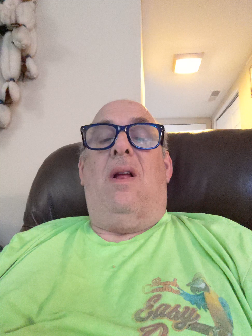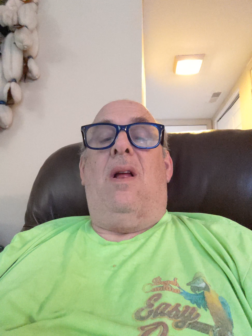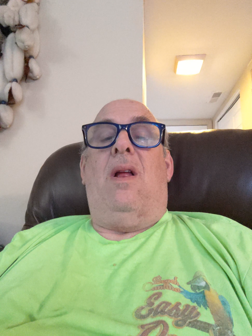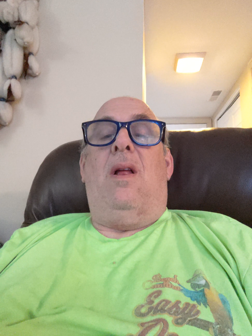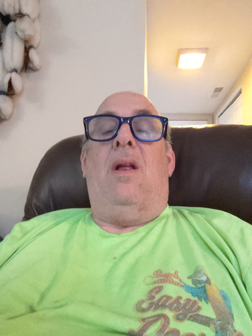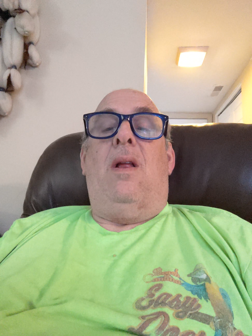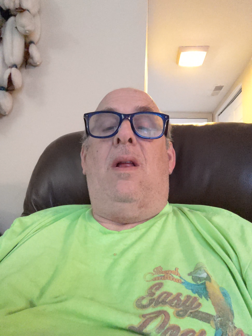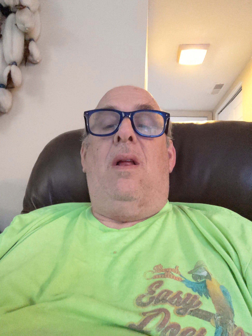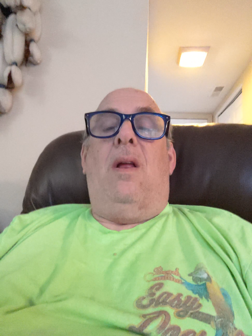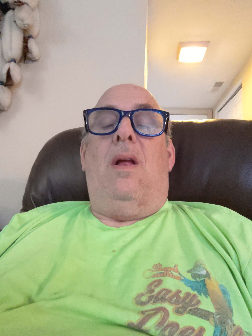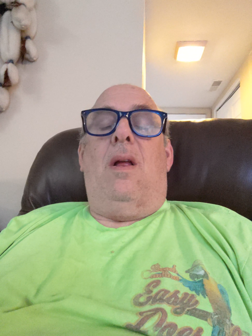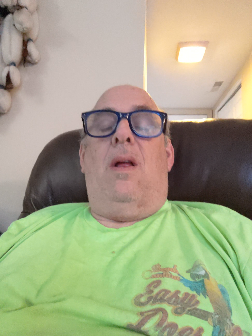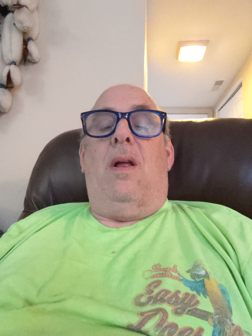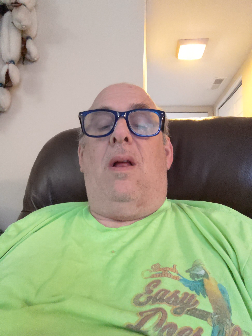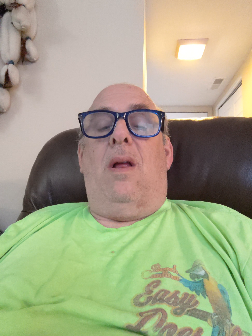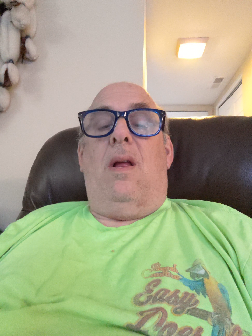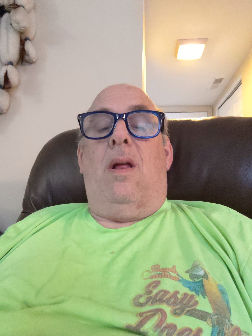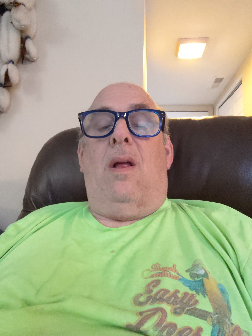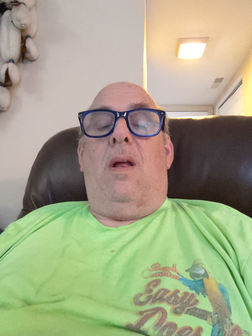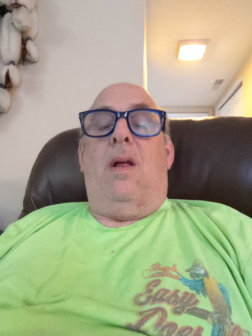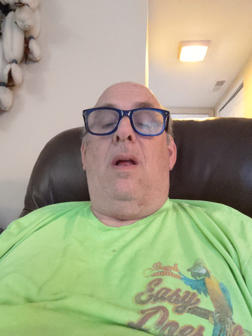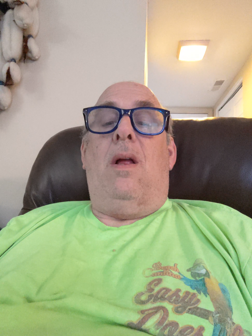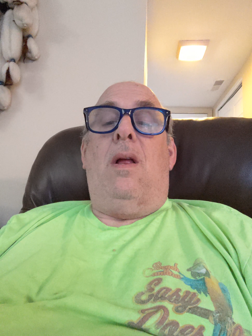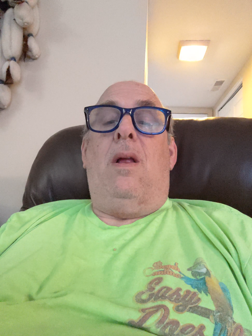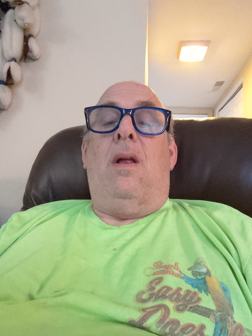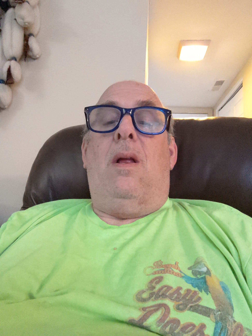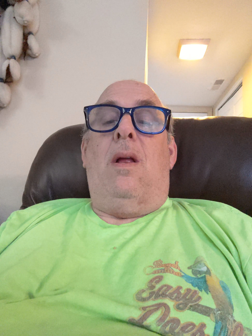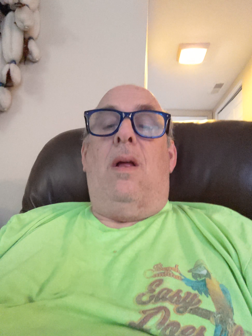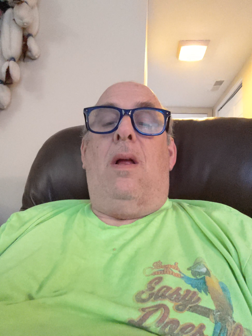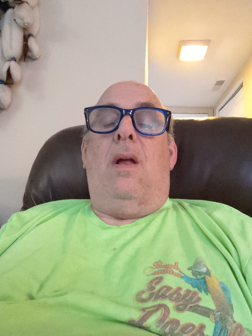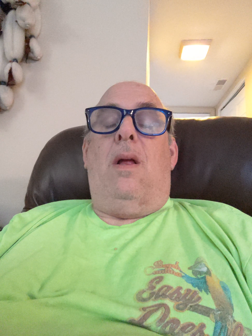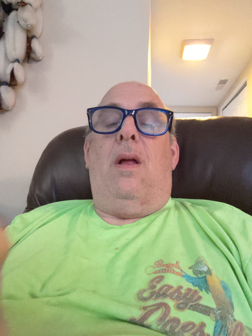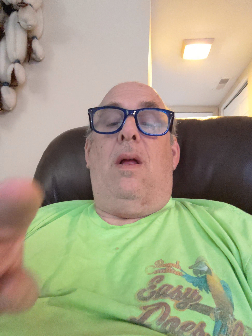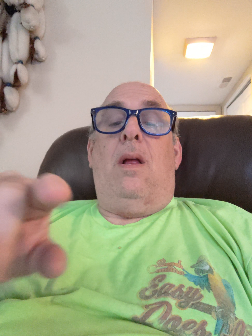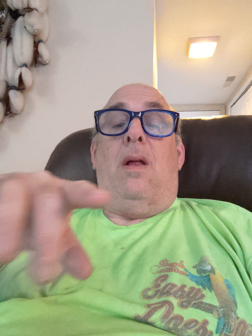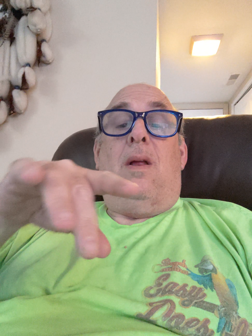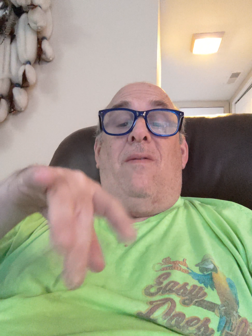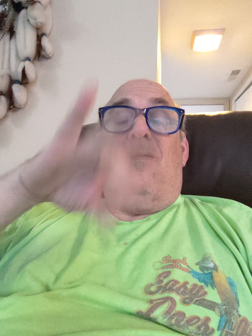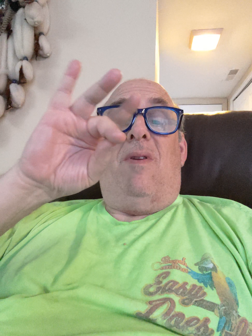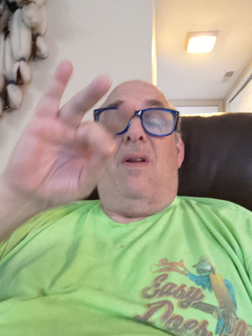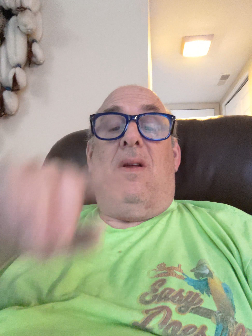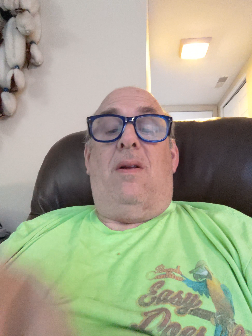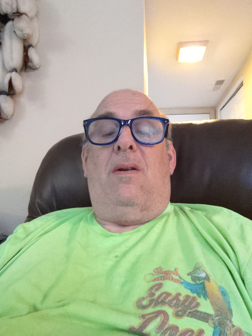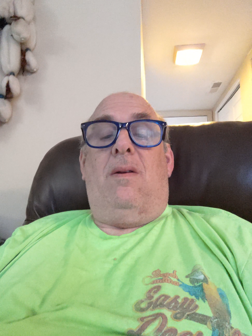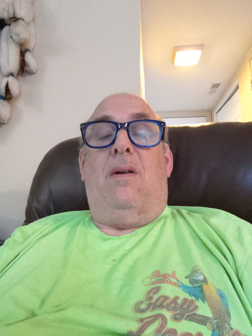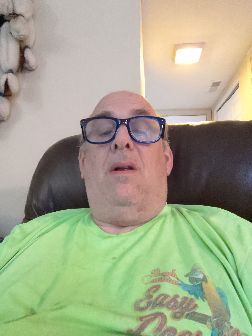find